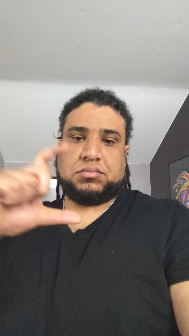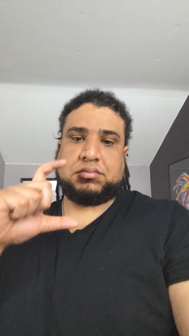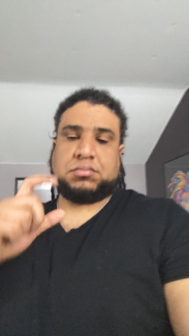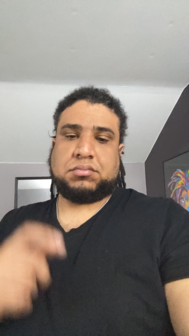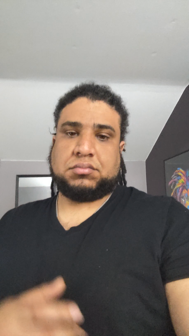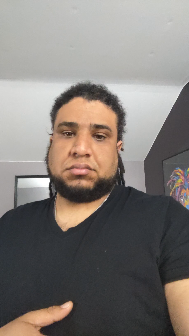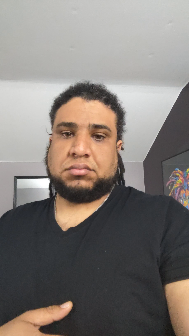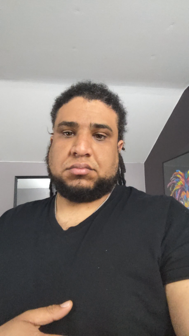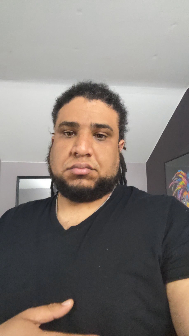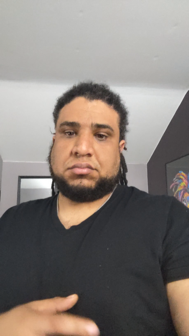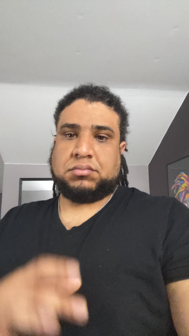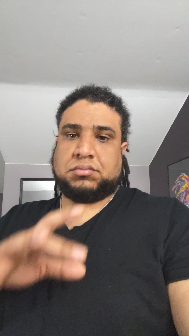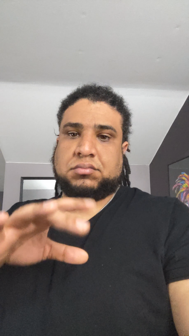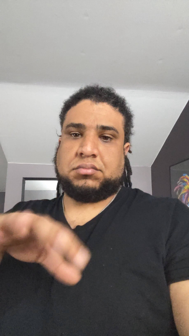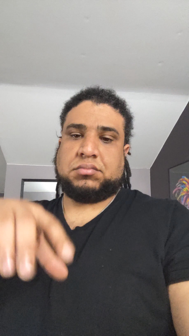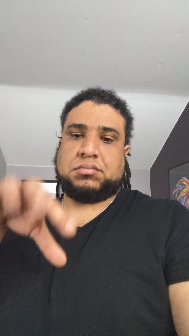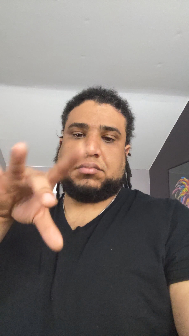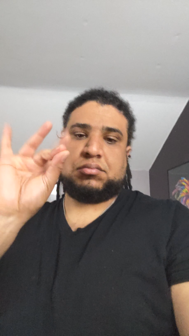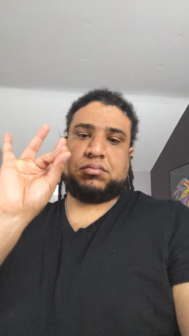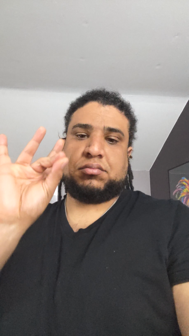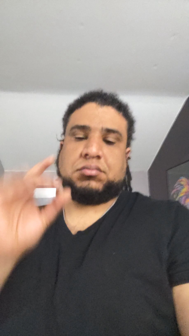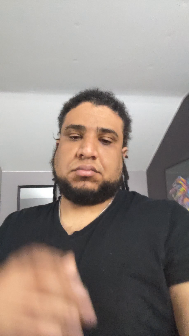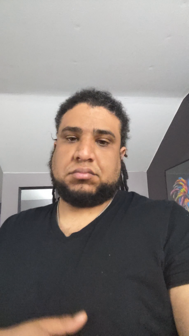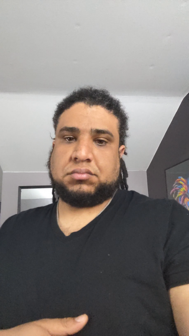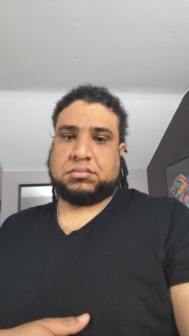pick